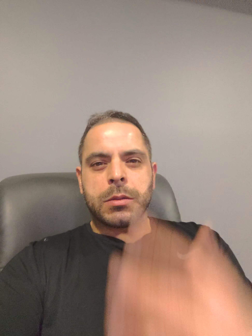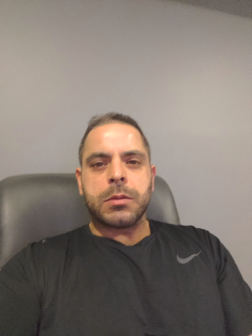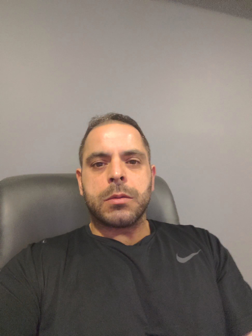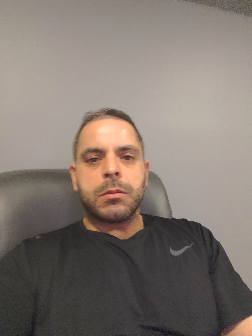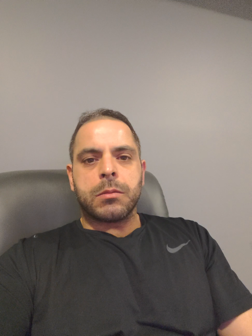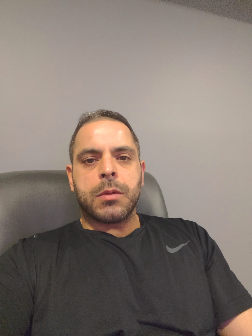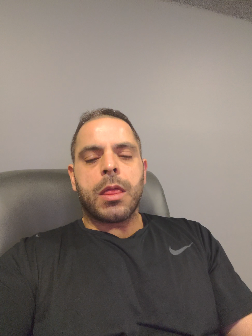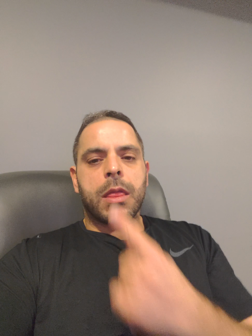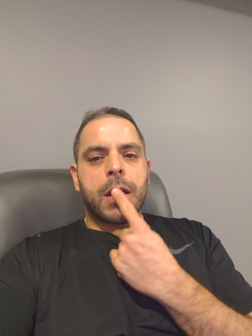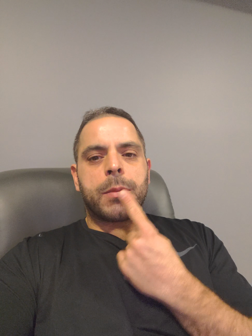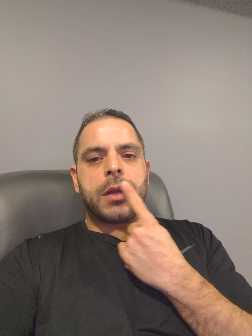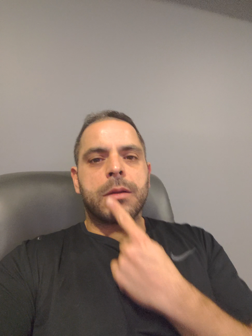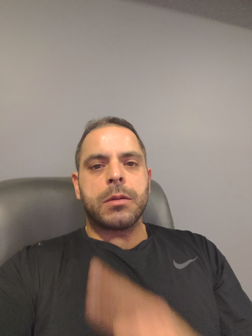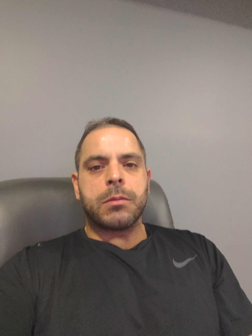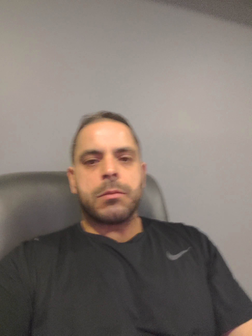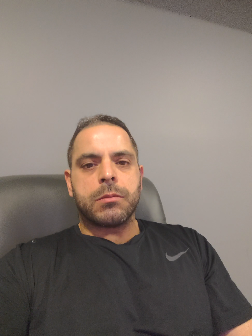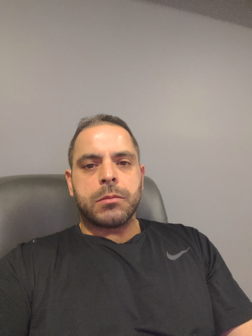lips